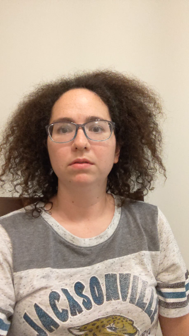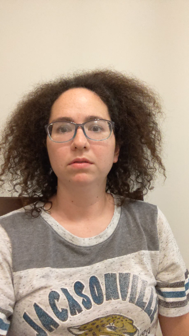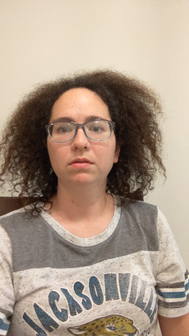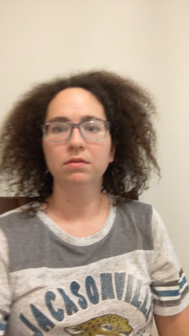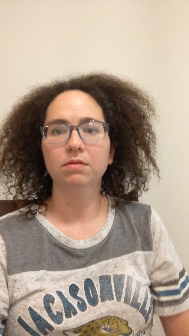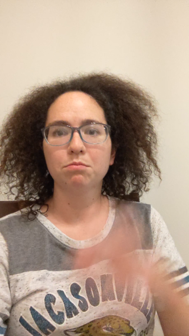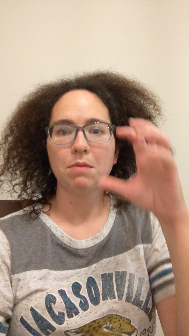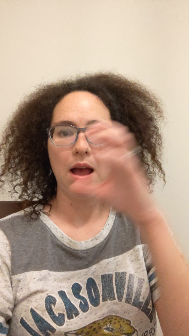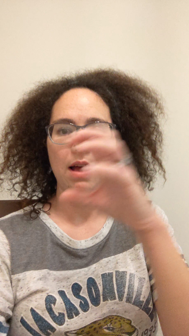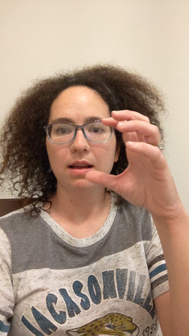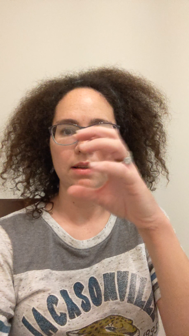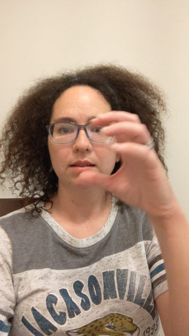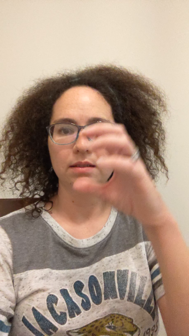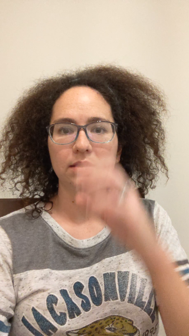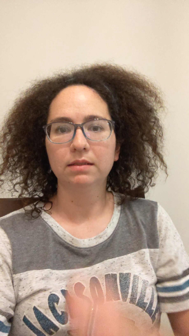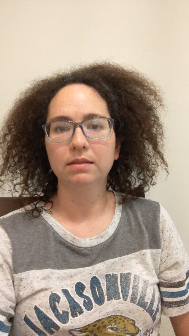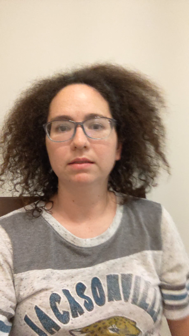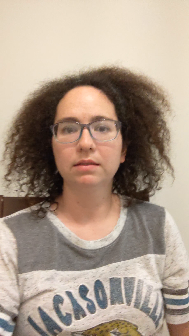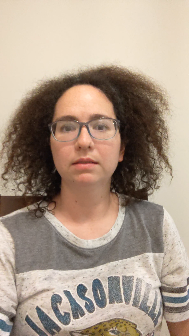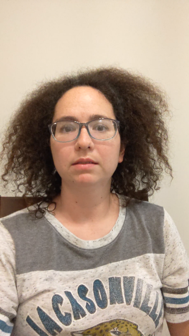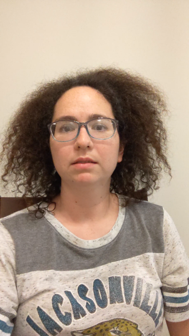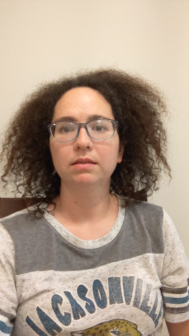ball